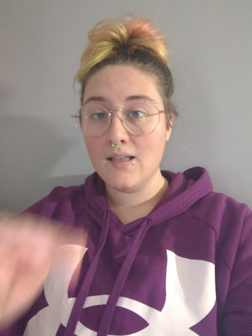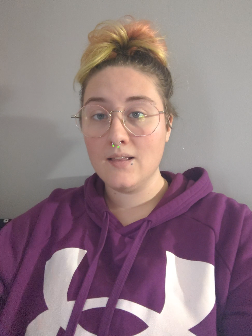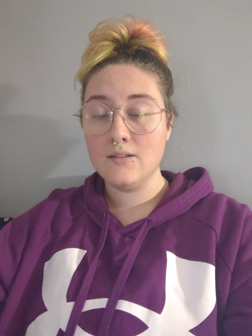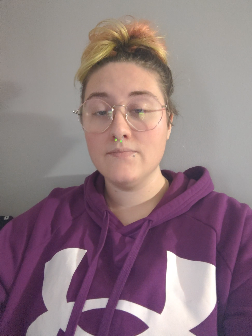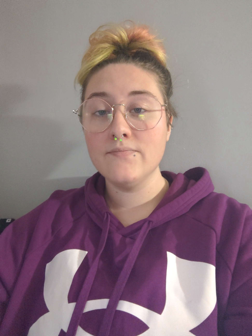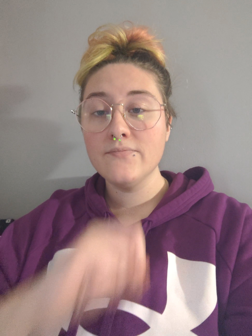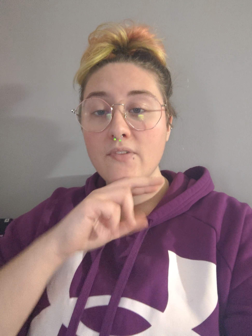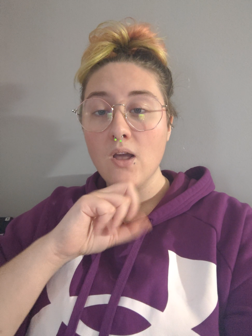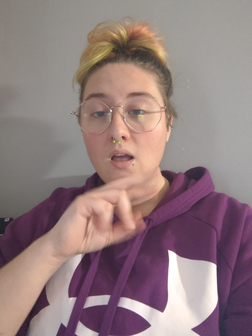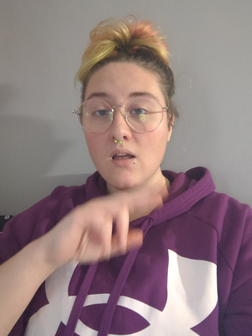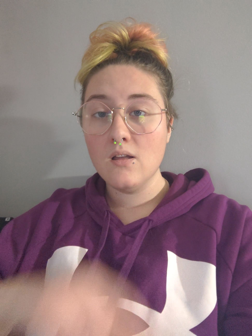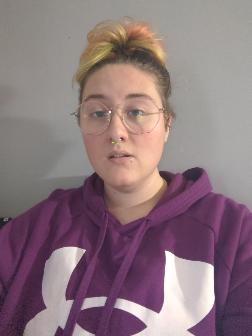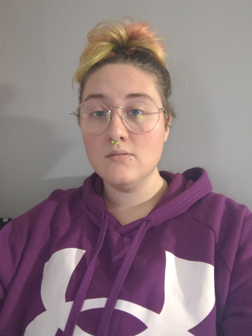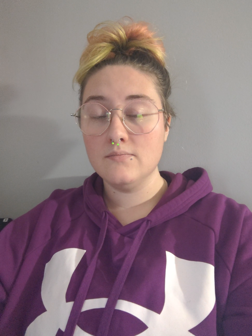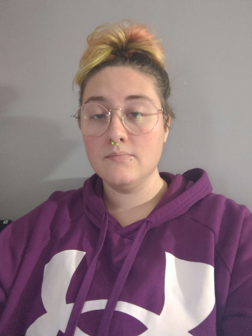frog